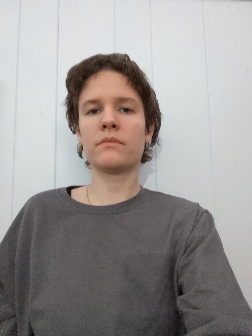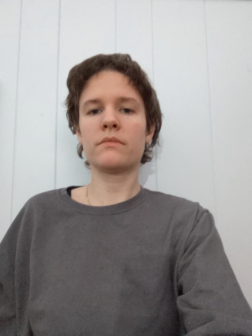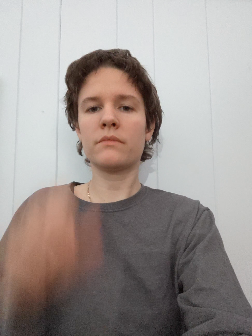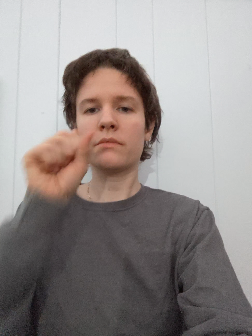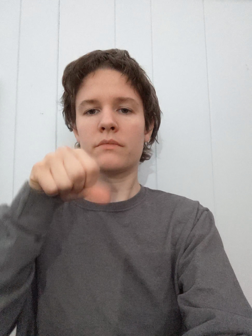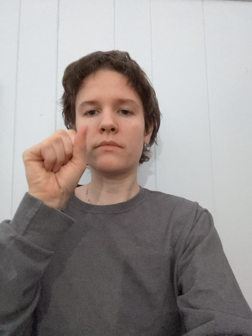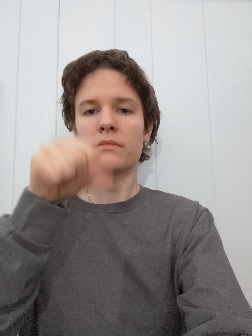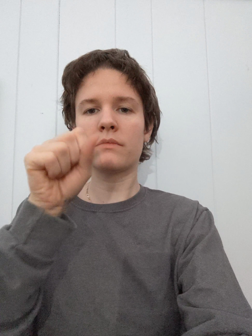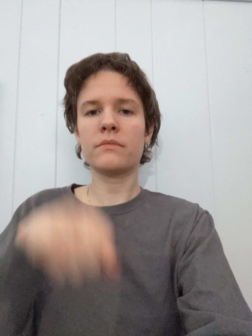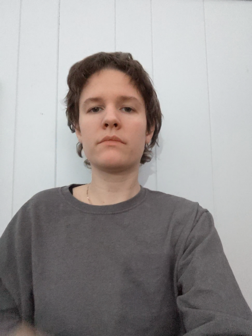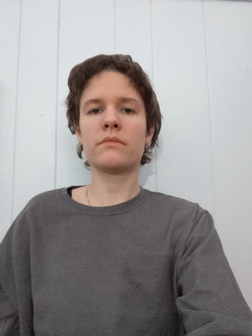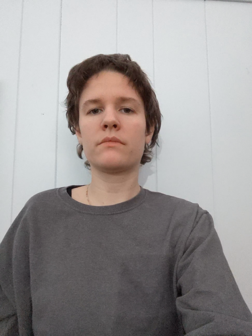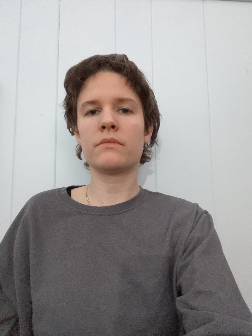carrot